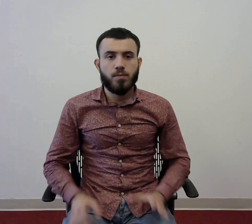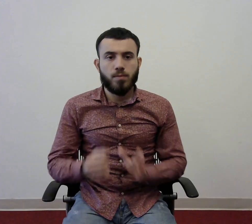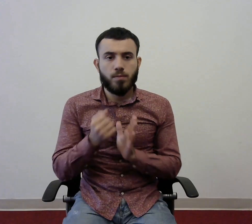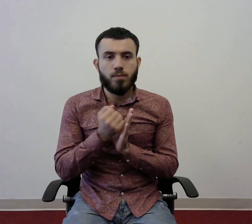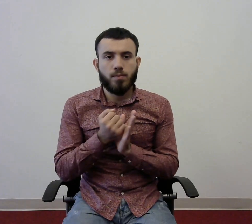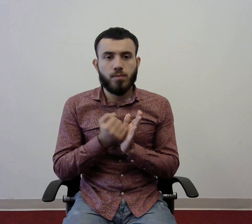viza